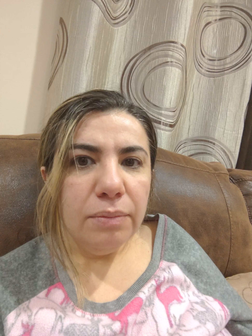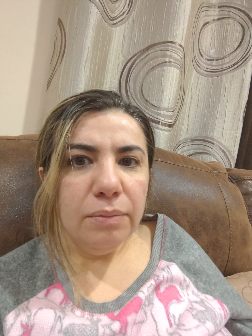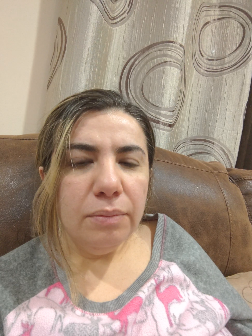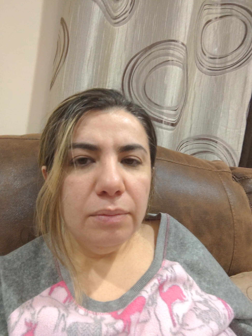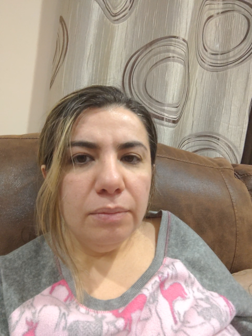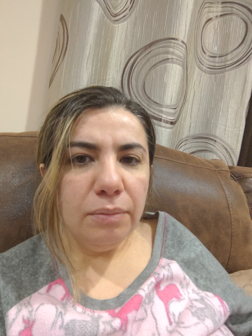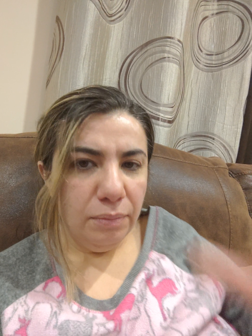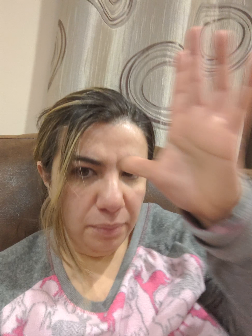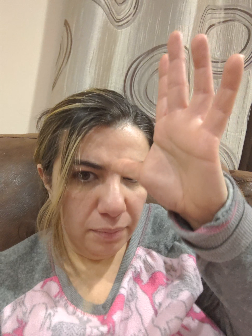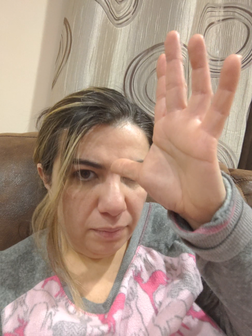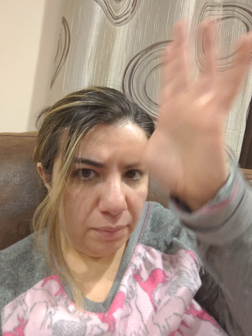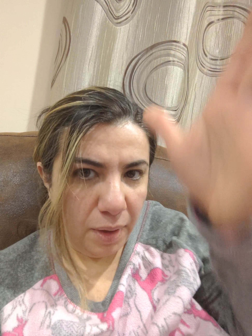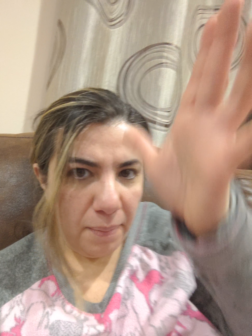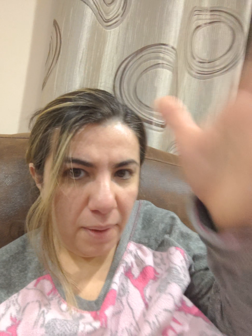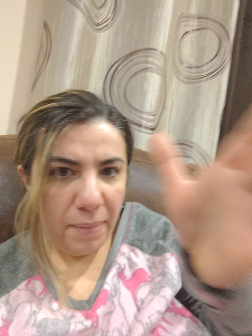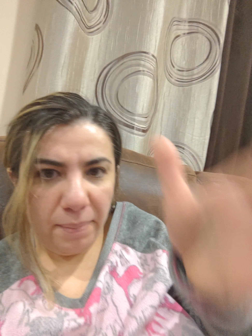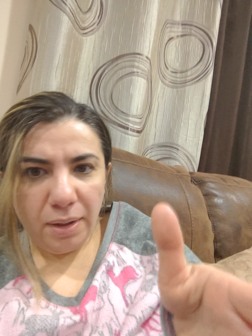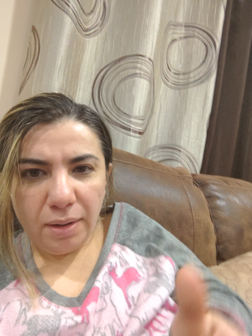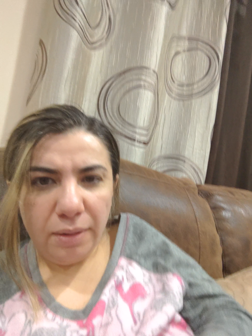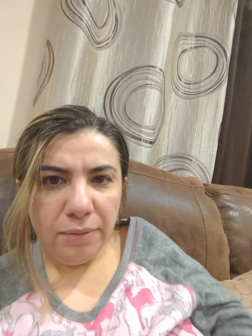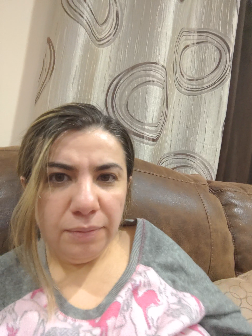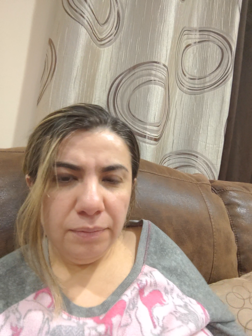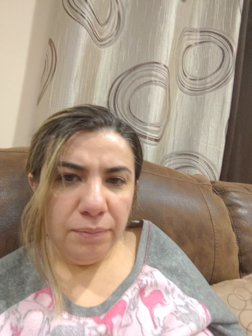grandpa